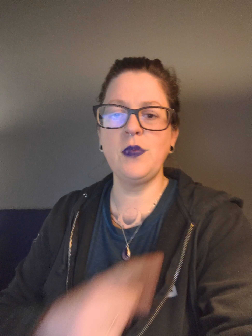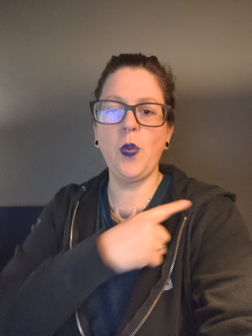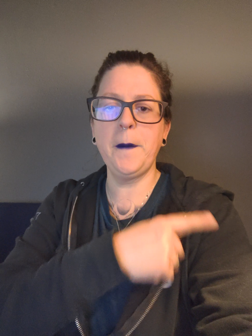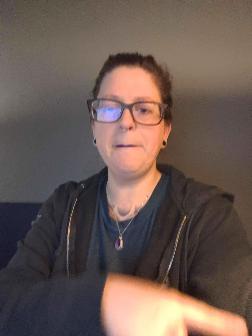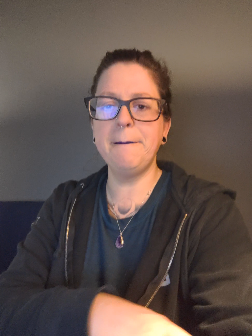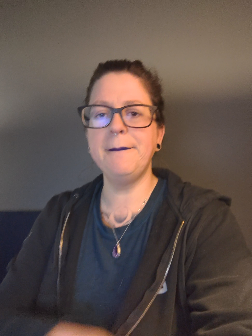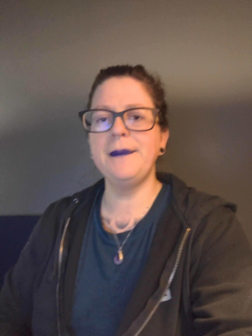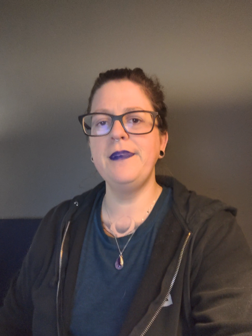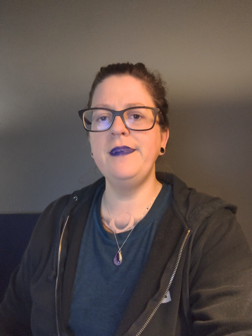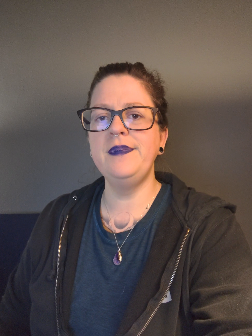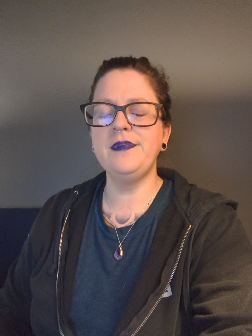arm